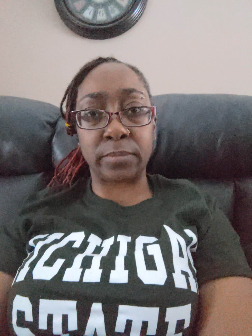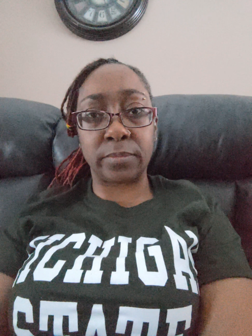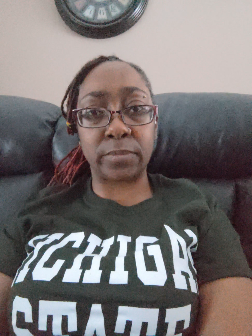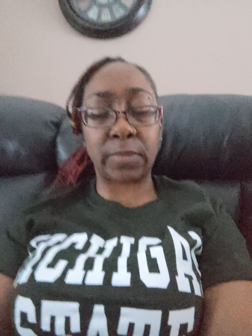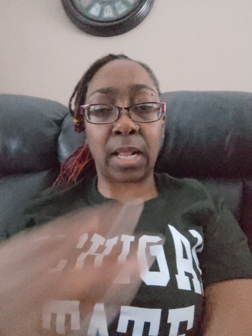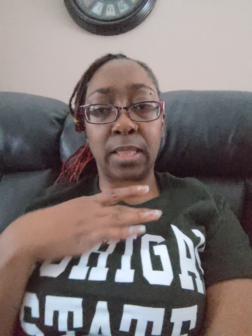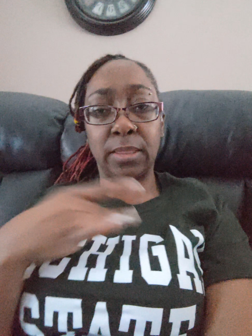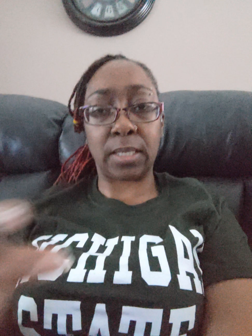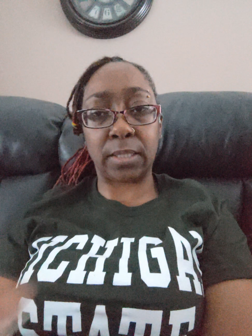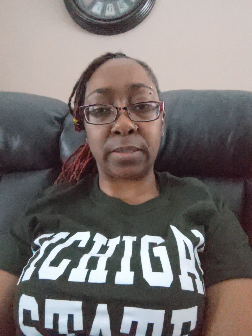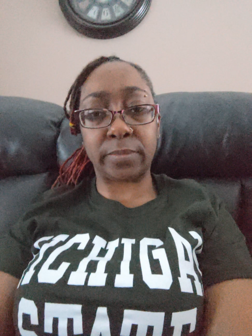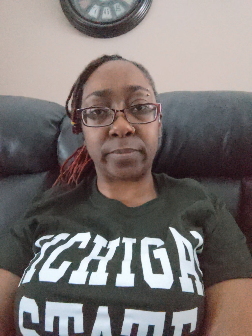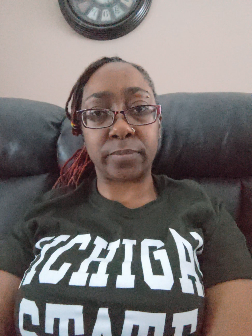like